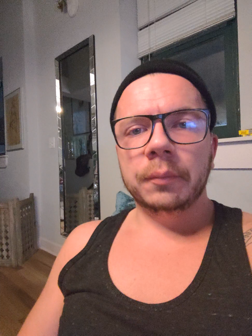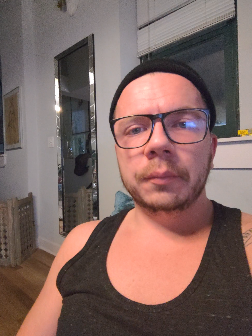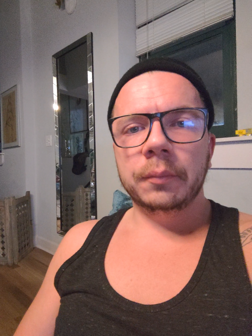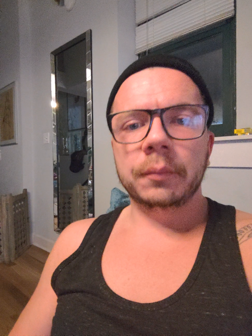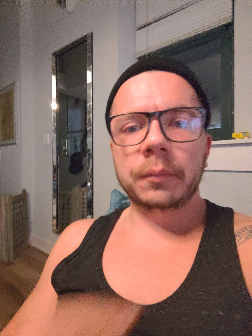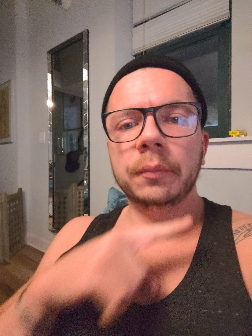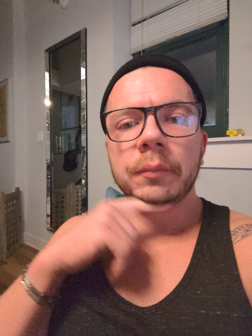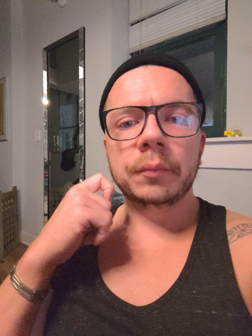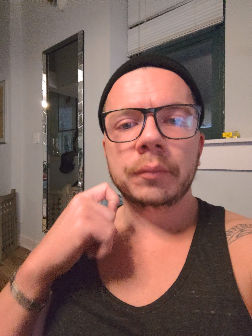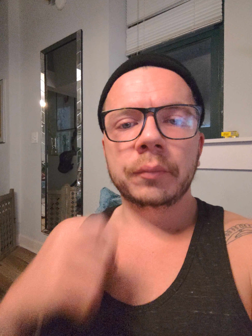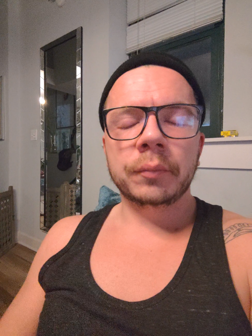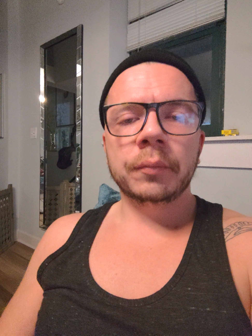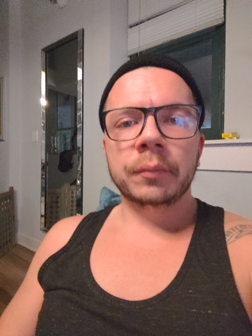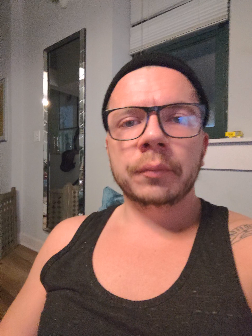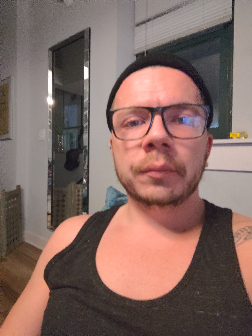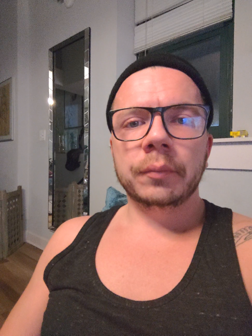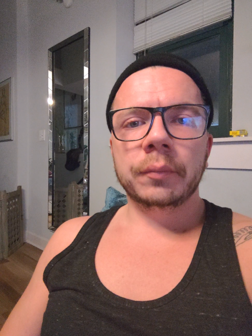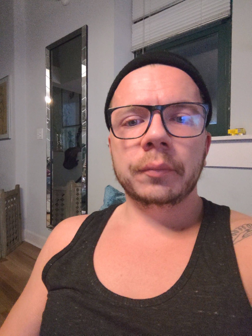dry